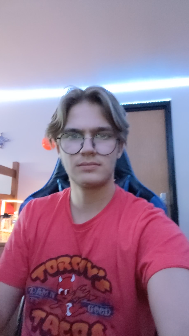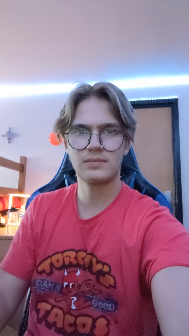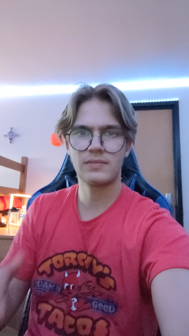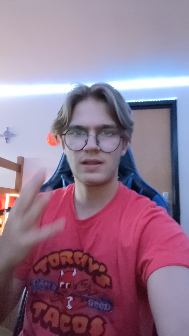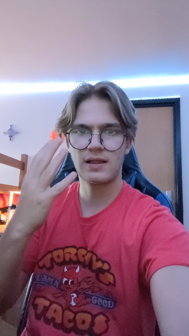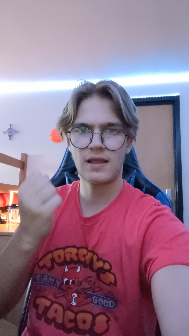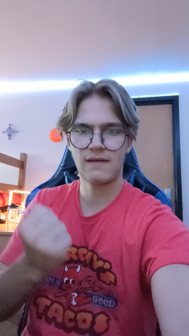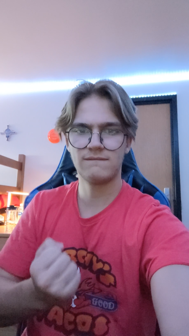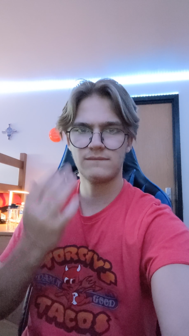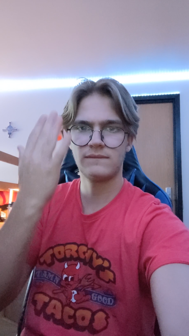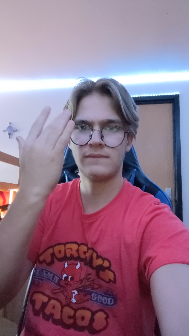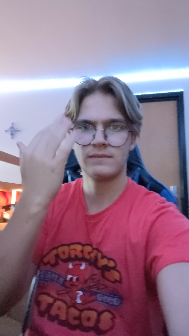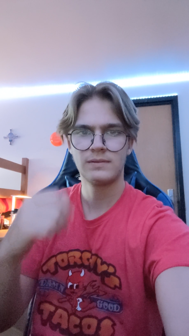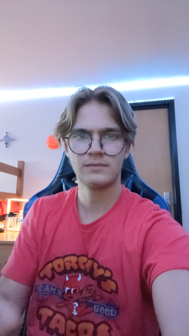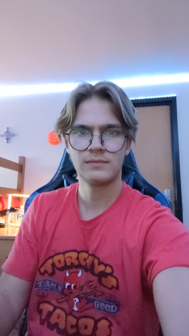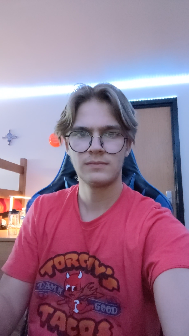gloves